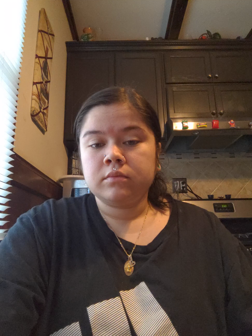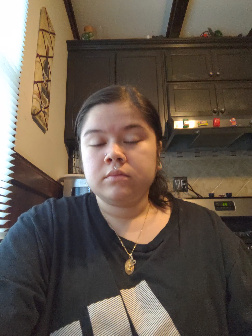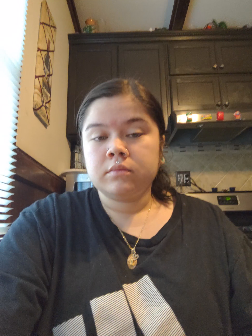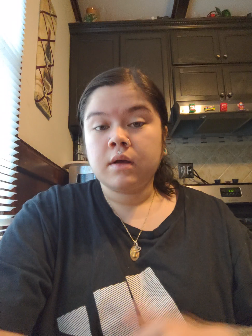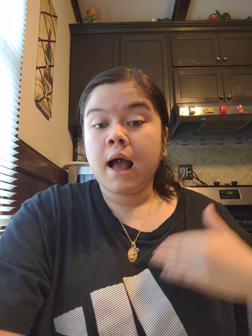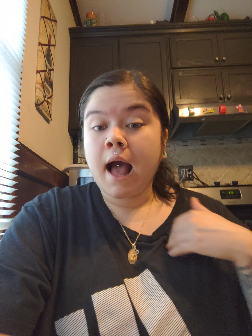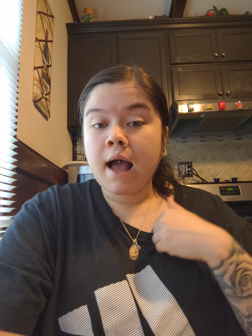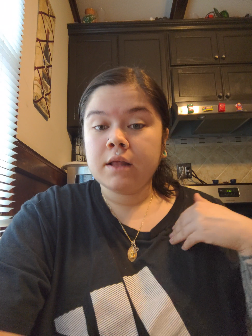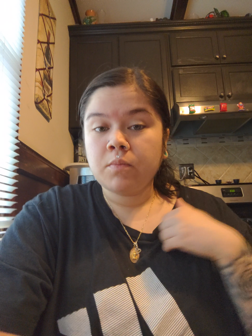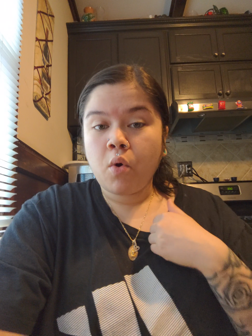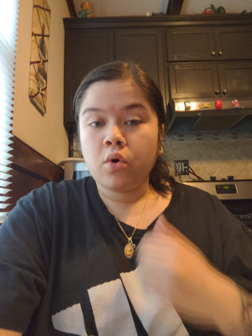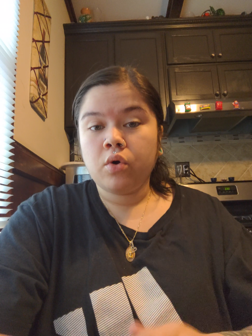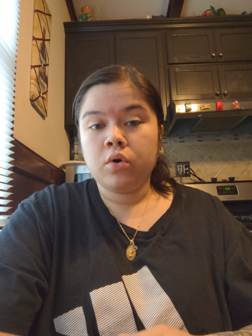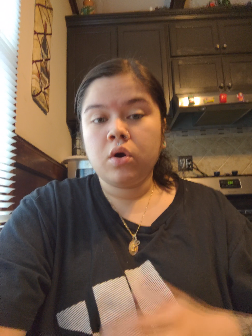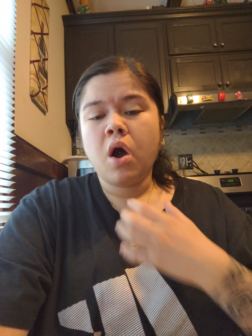animal